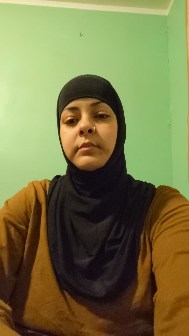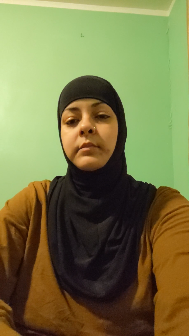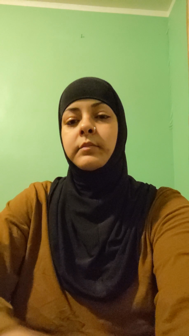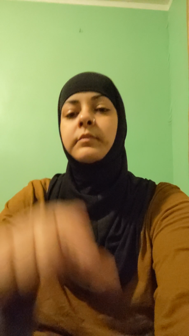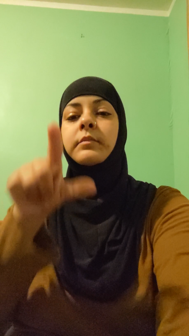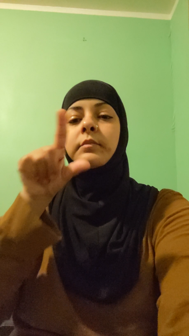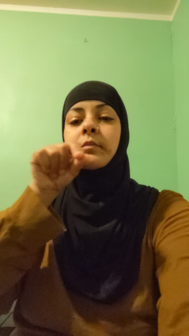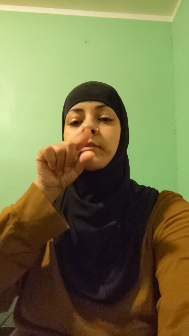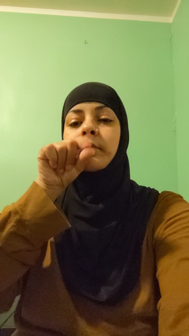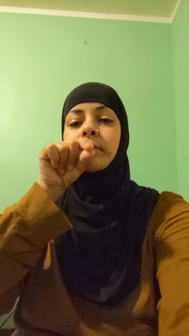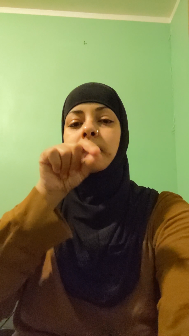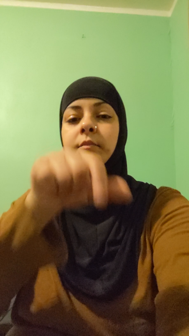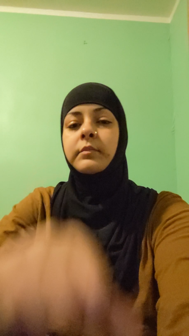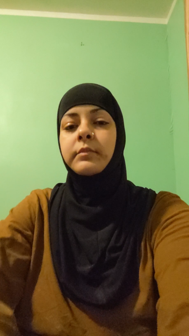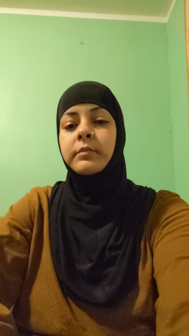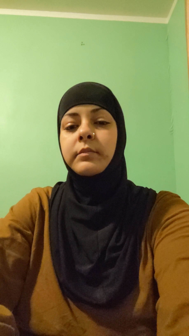chicken